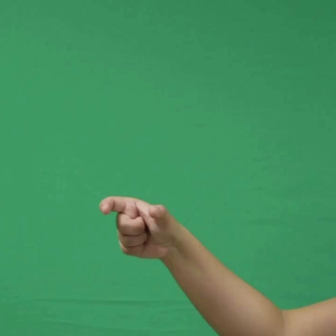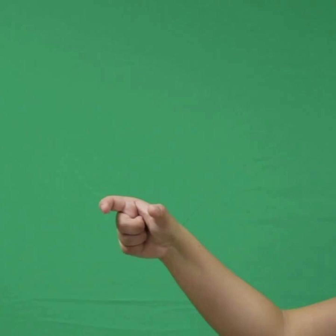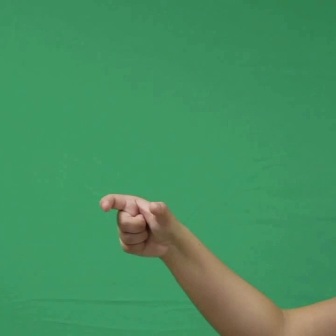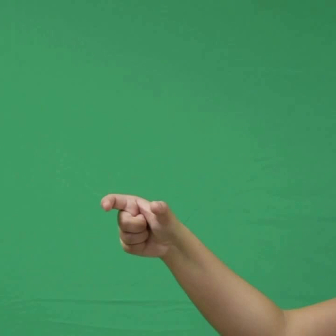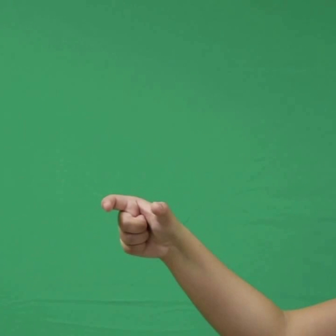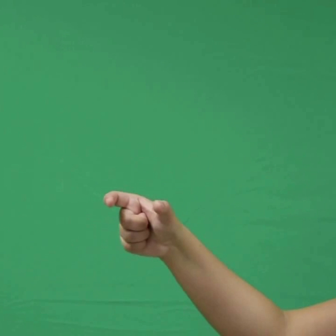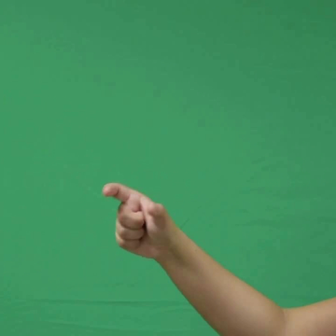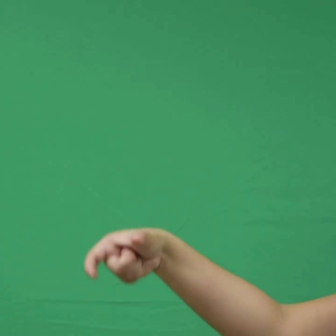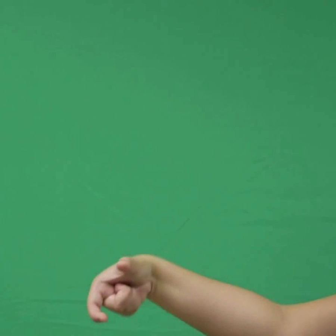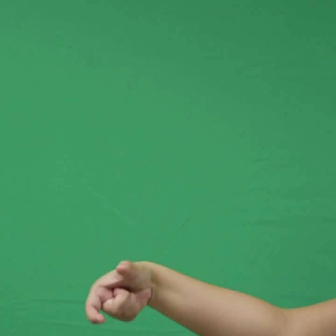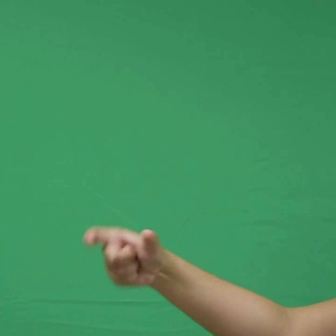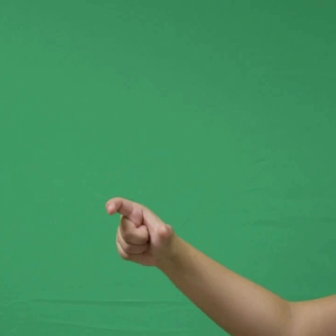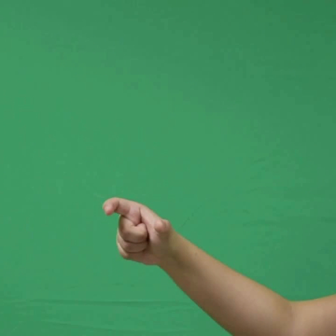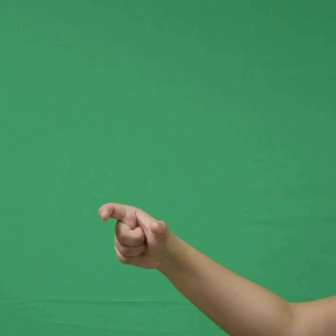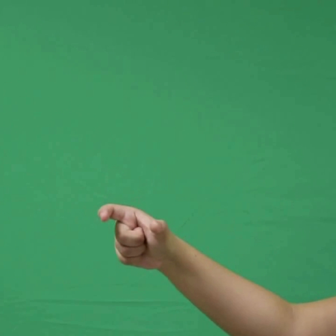Q